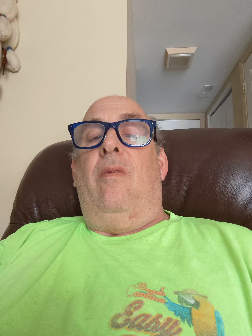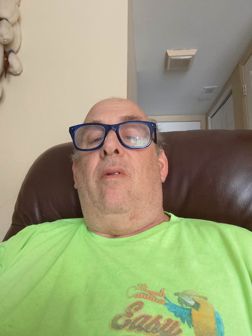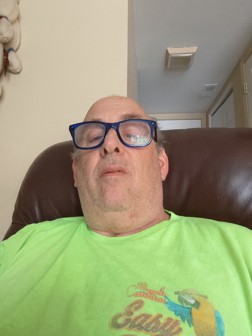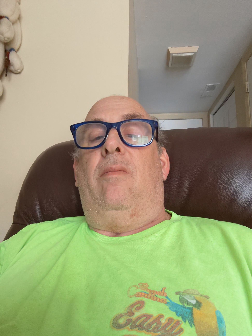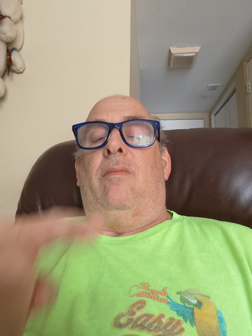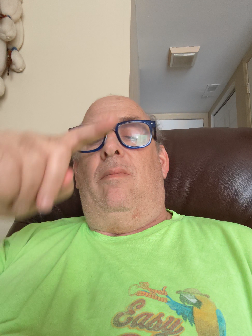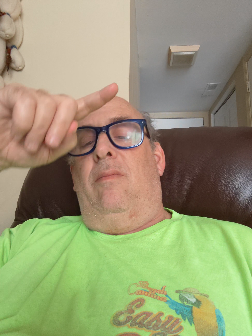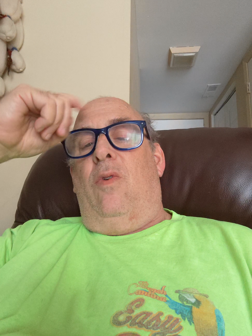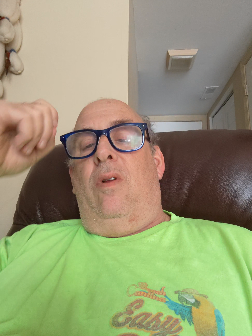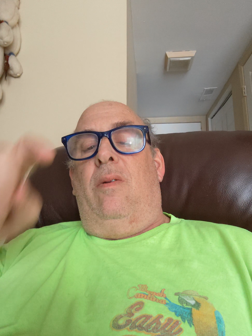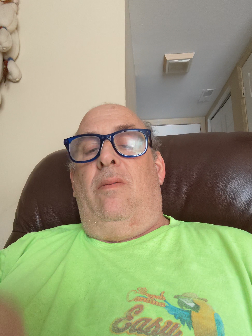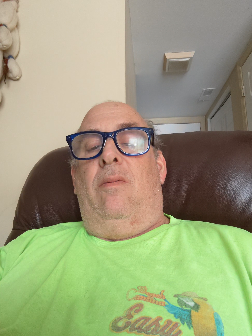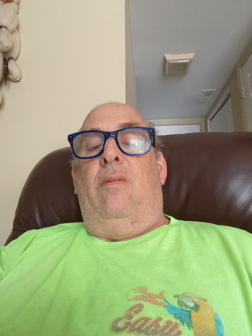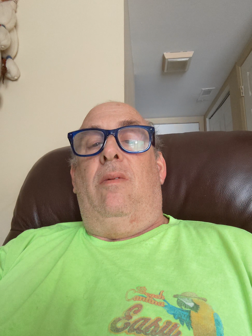because